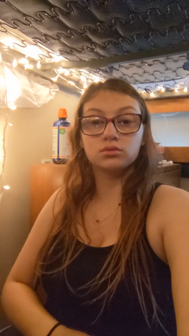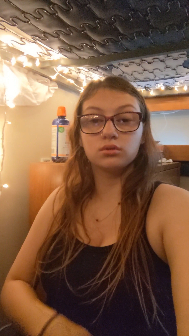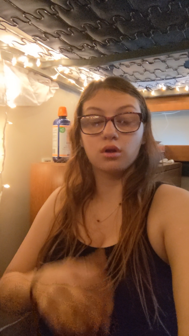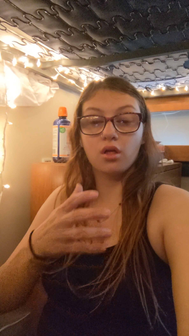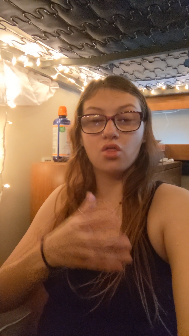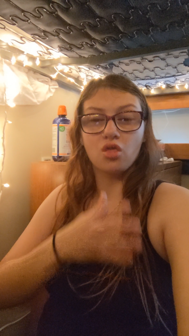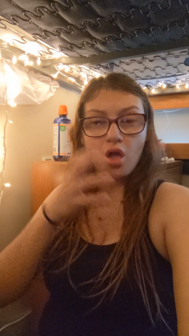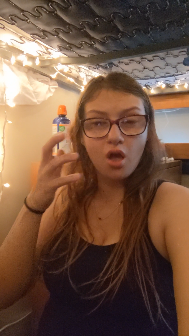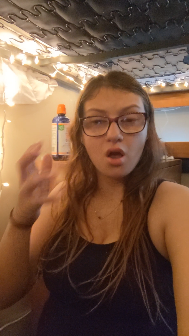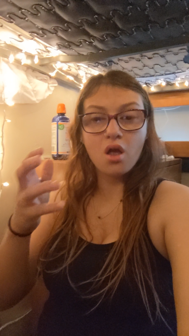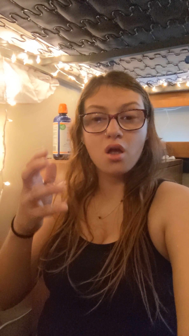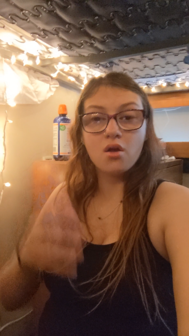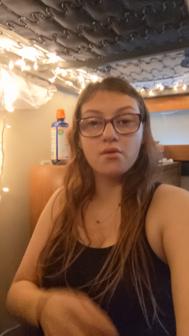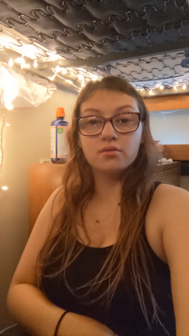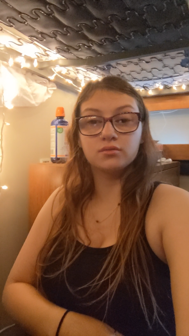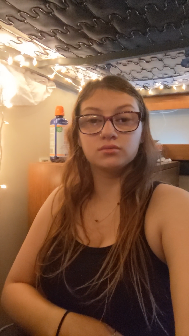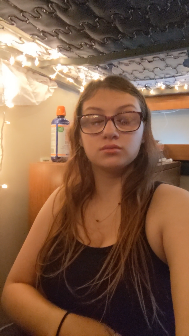a lot